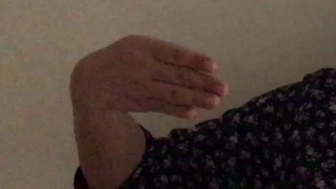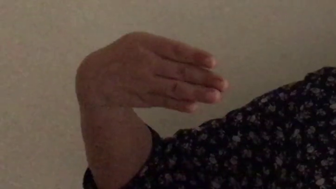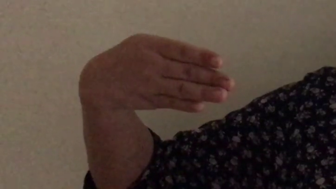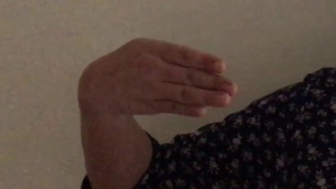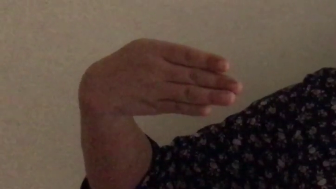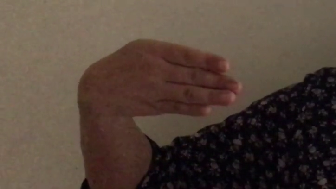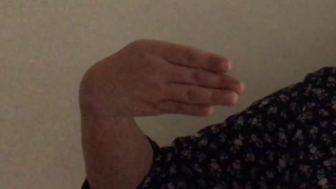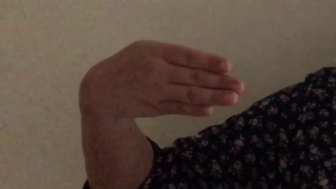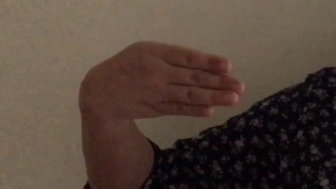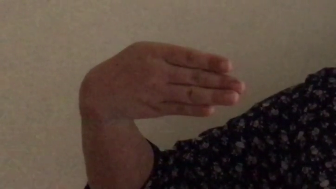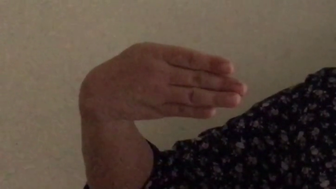ह